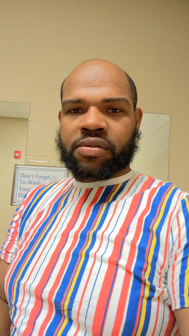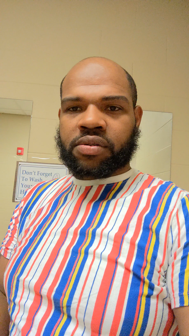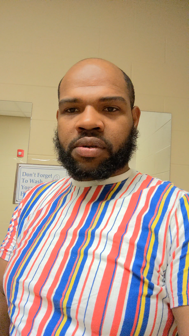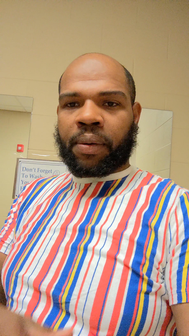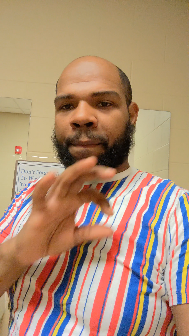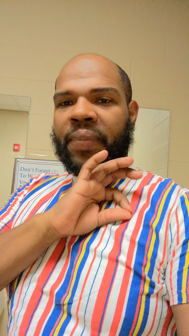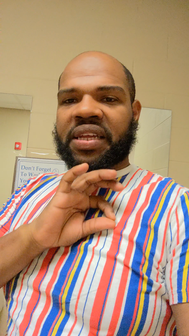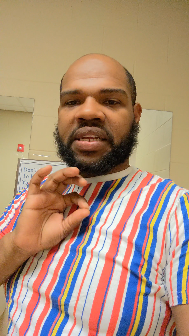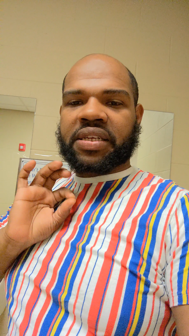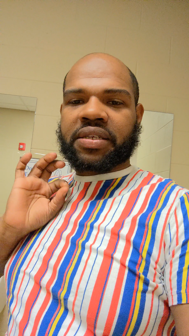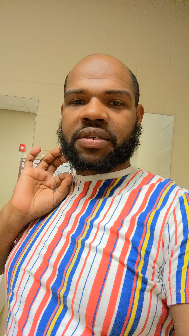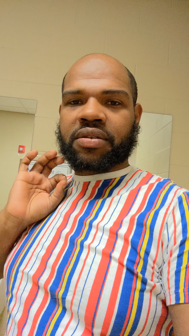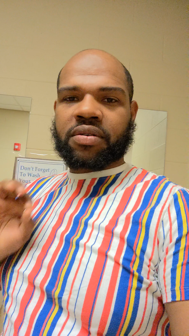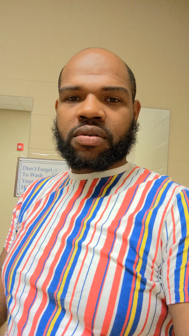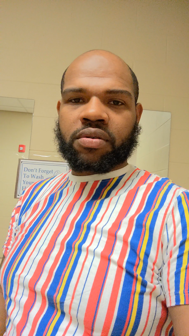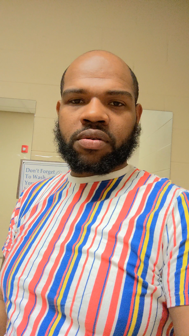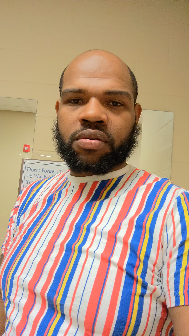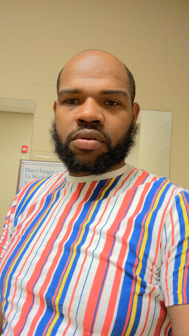beads